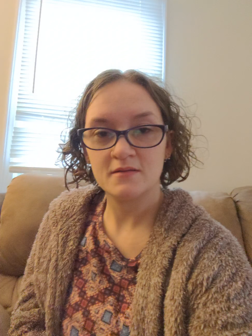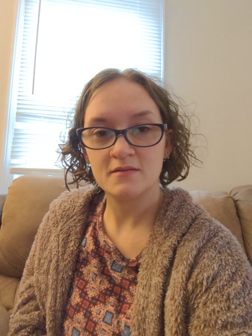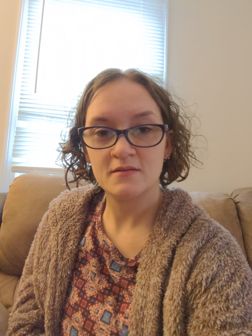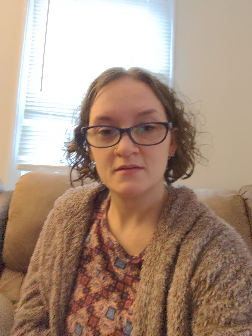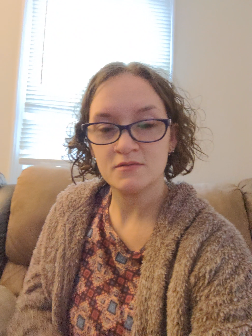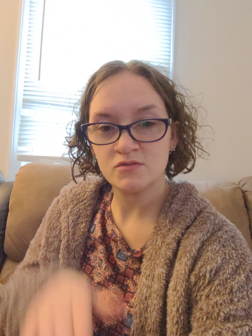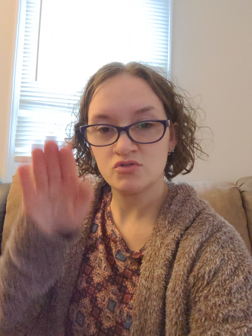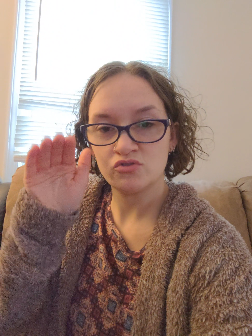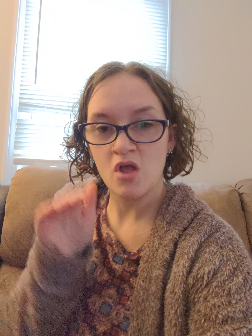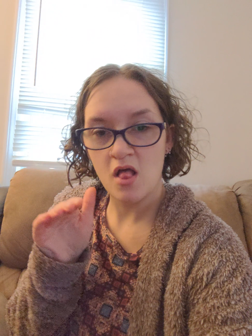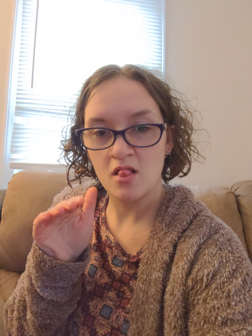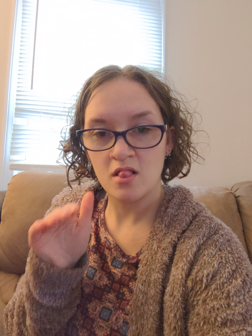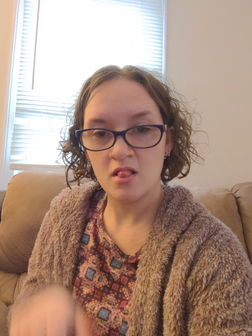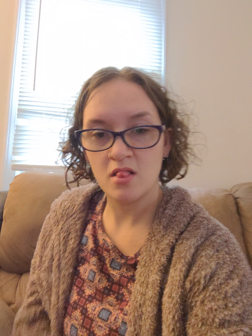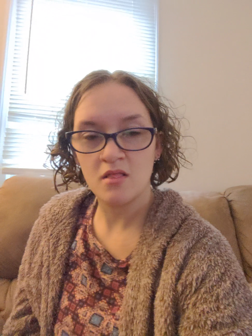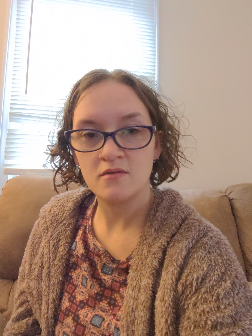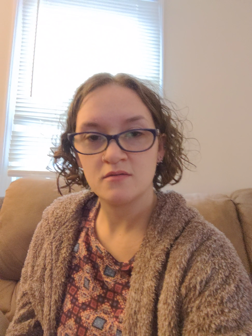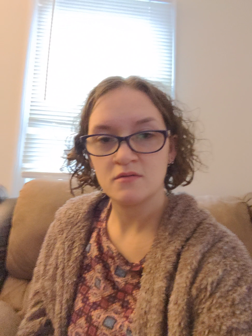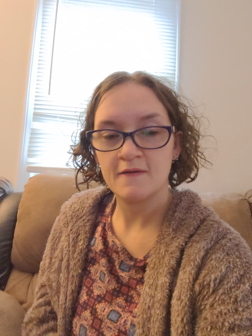child